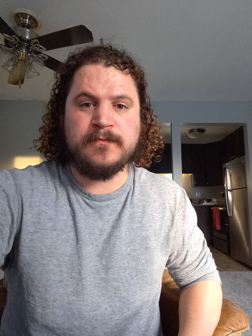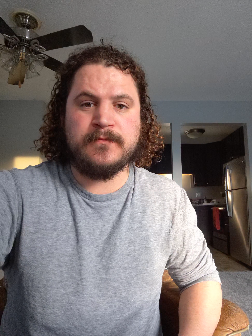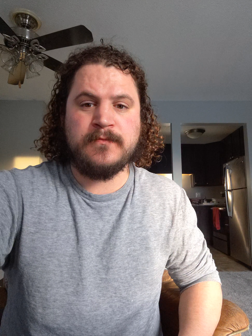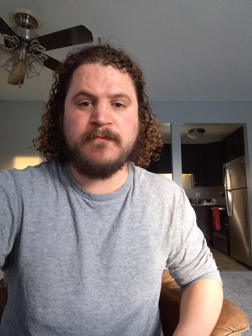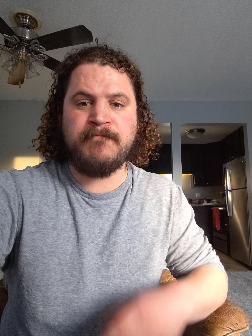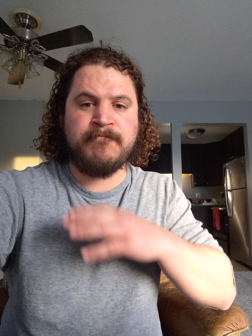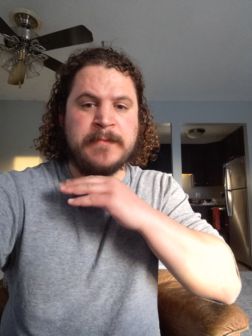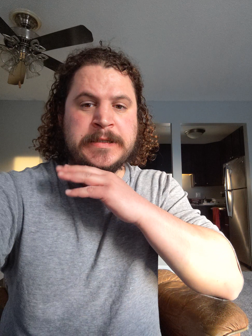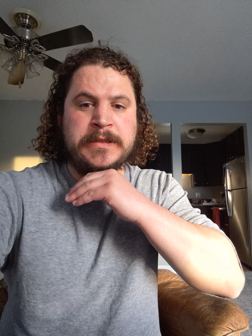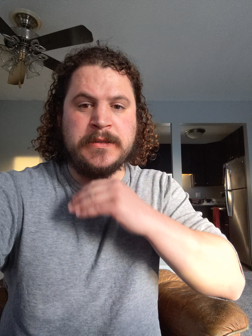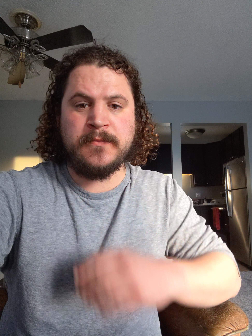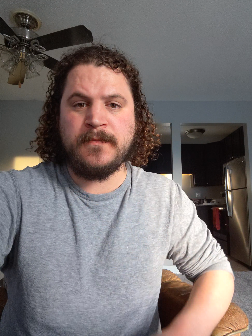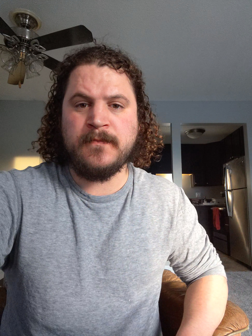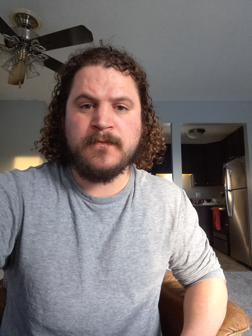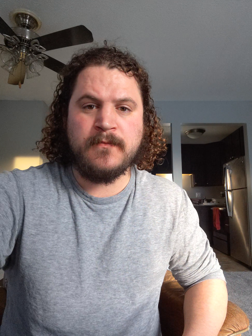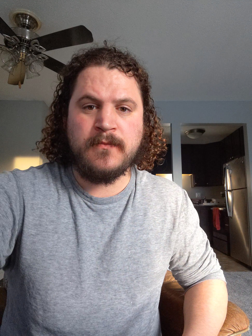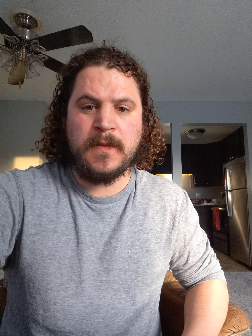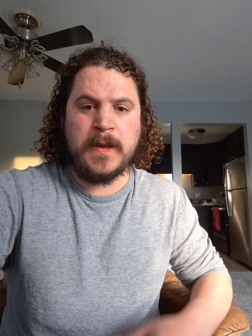pig